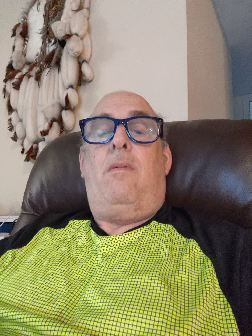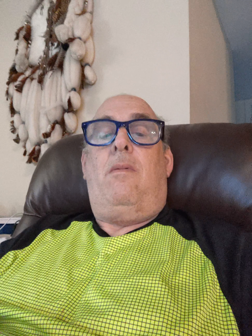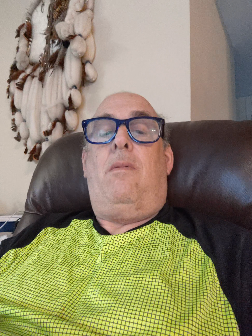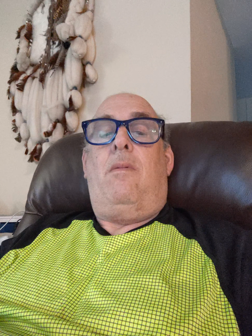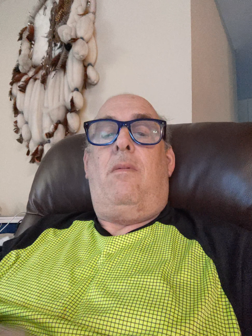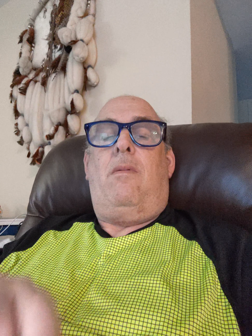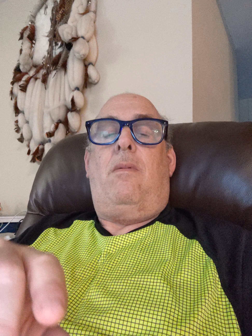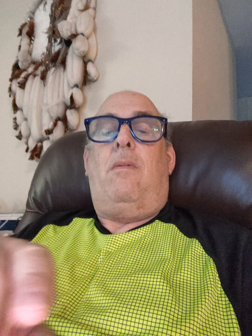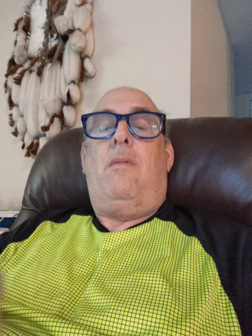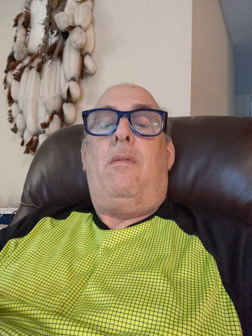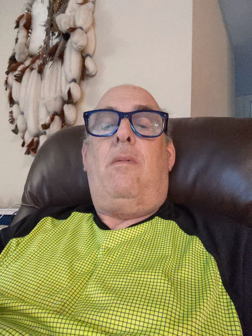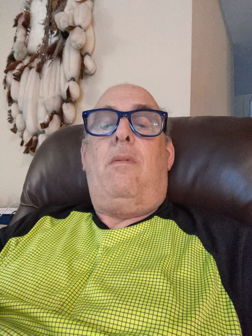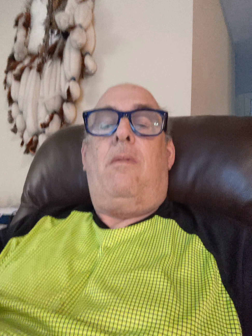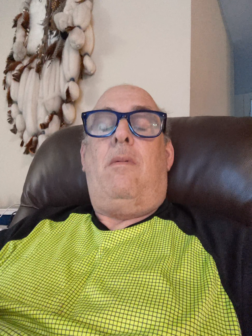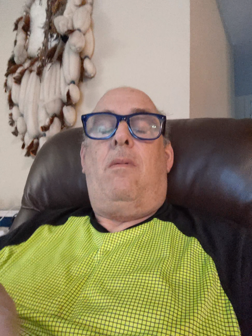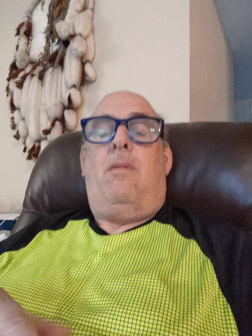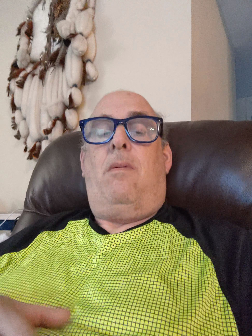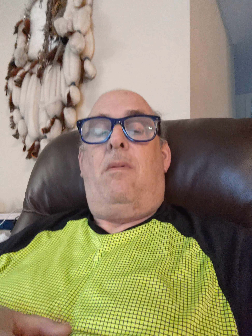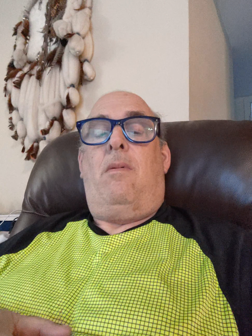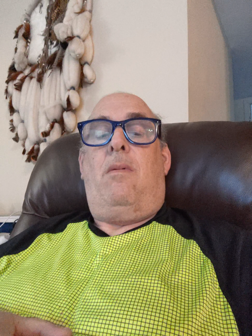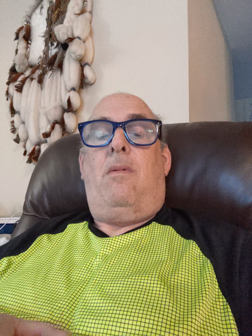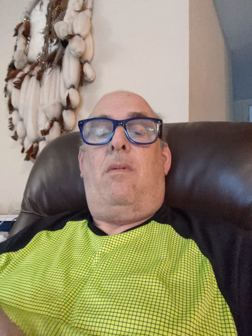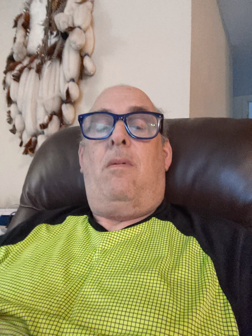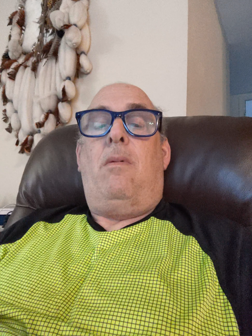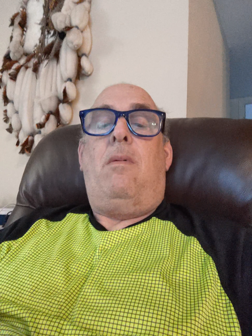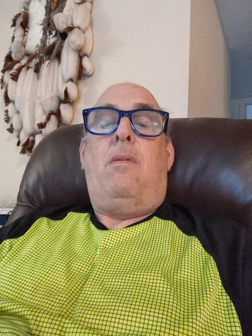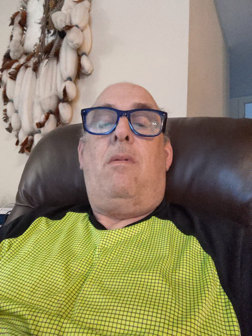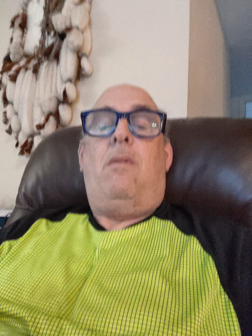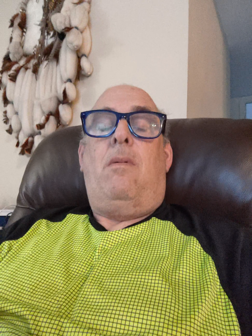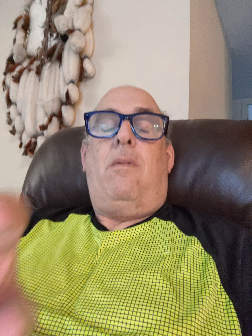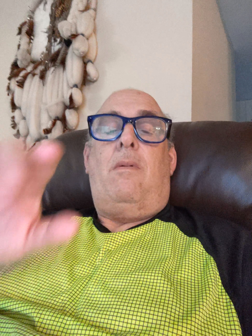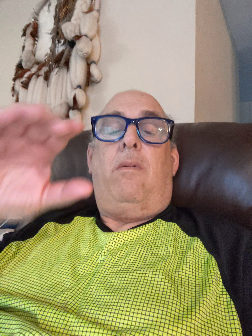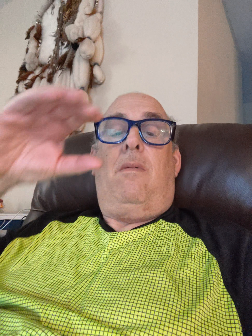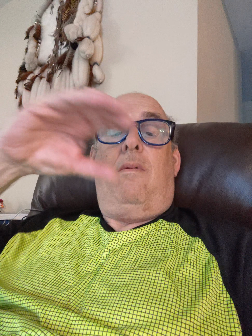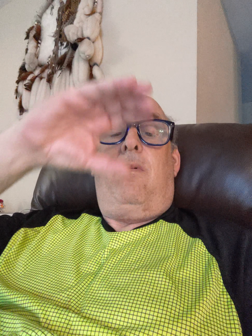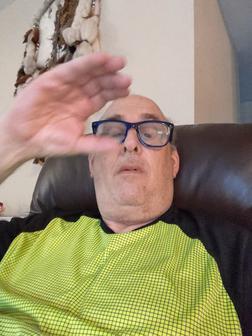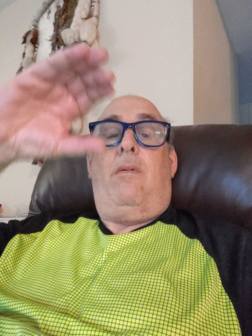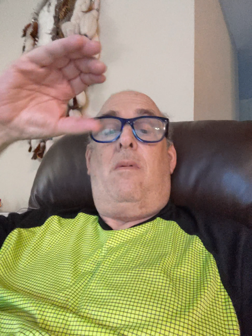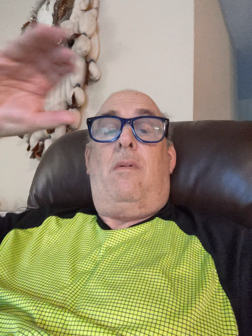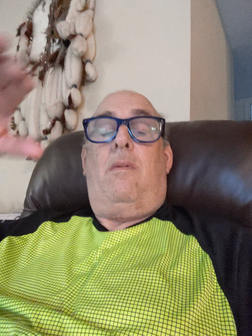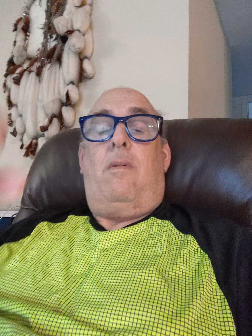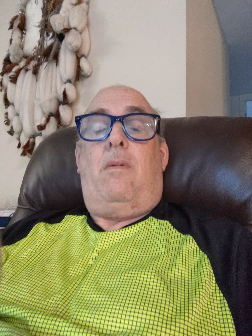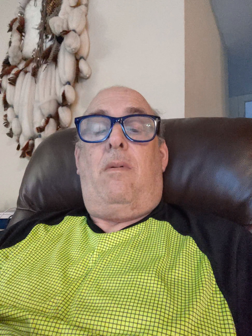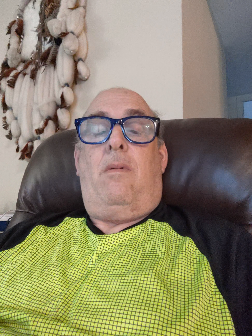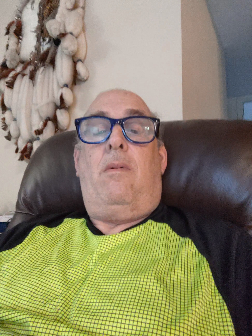cloud